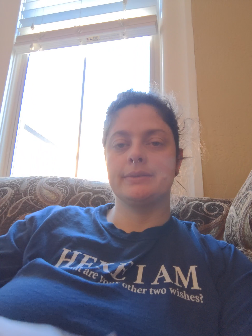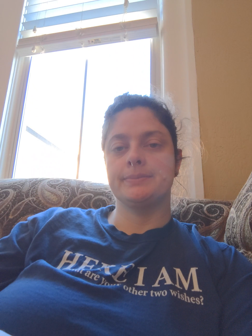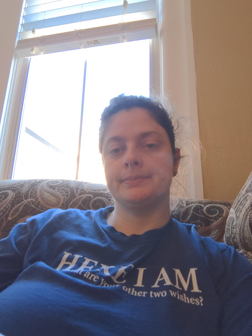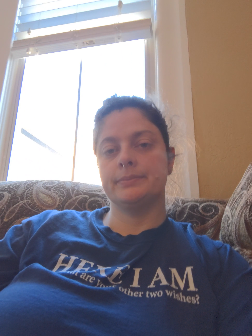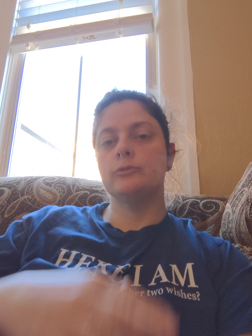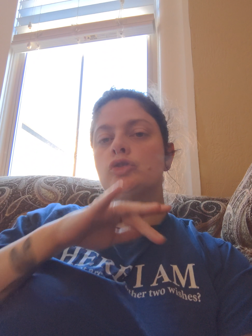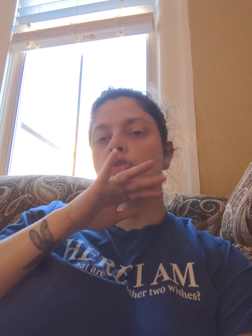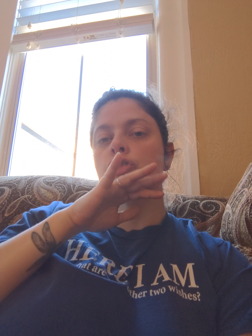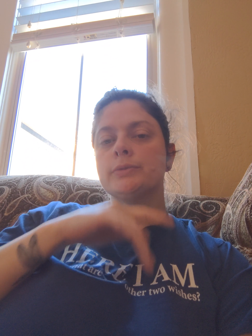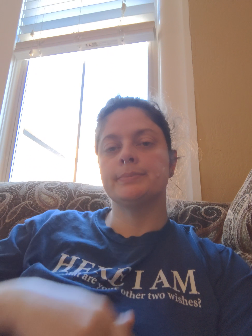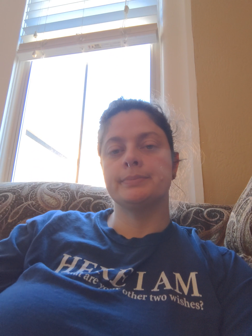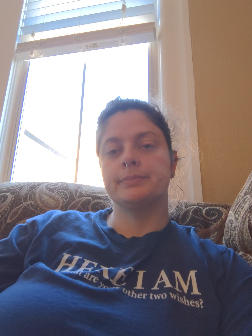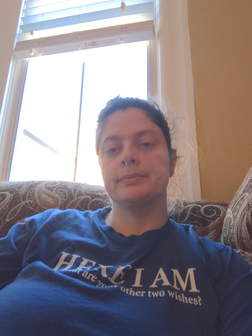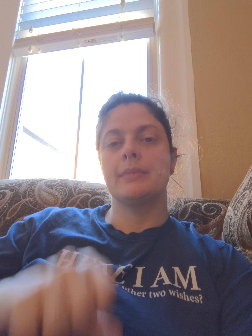dirty